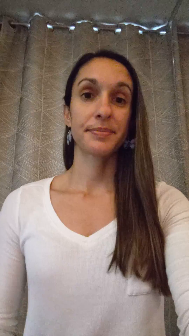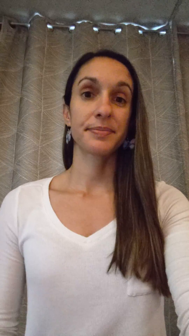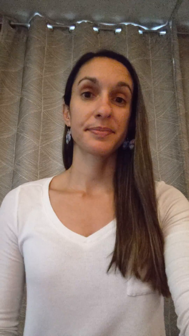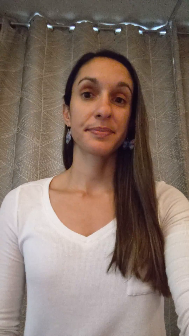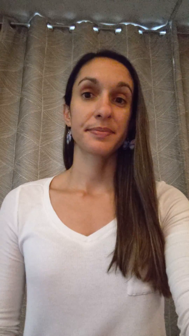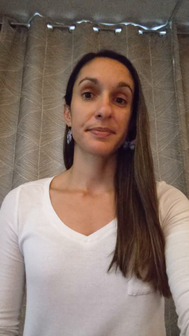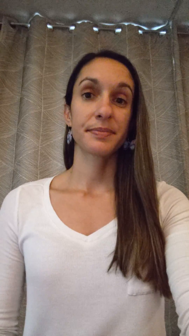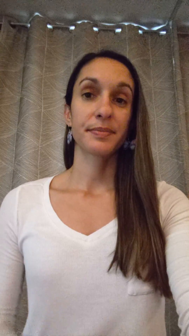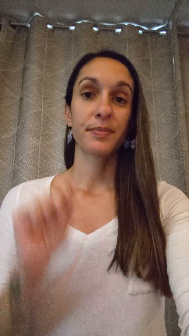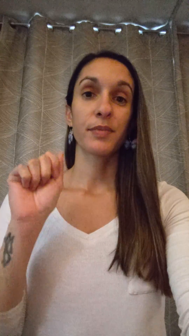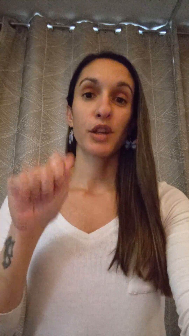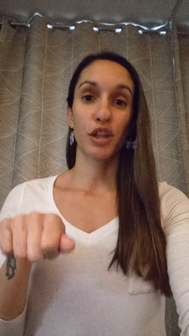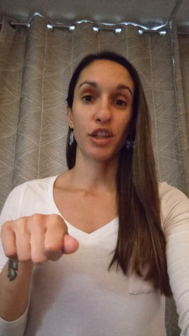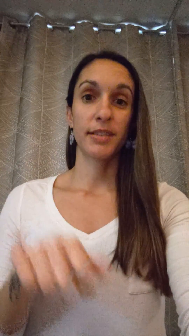could